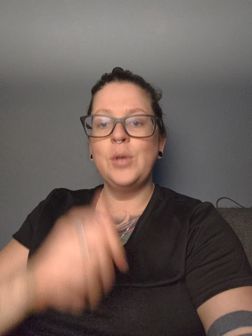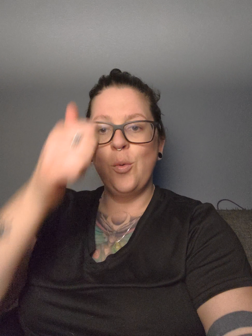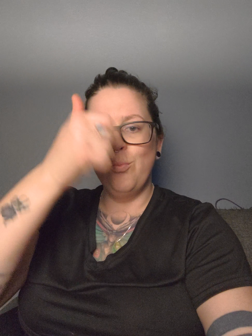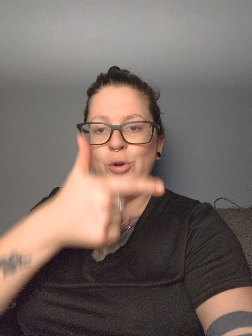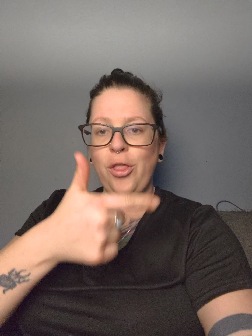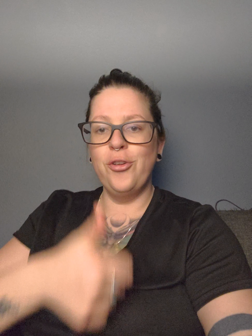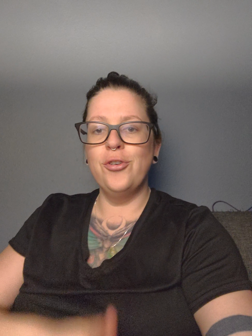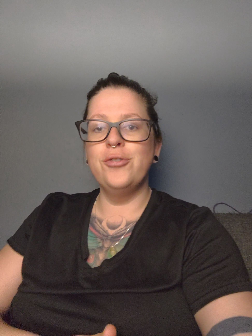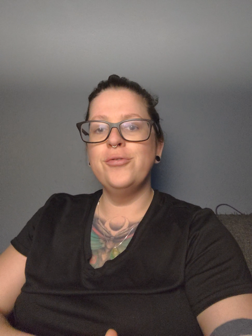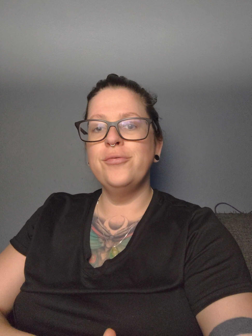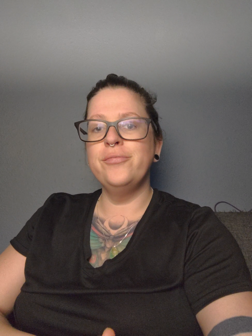brother